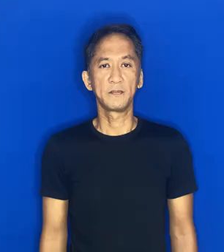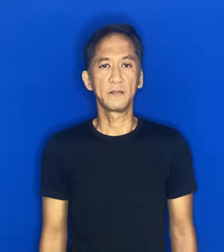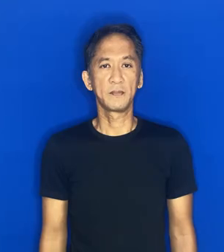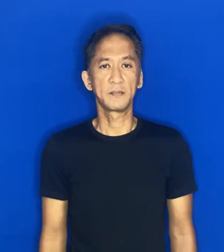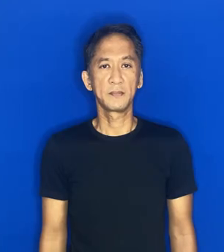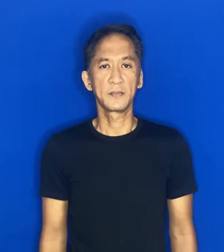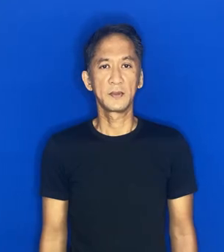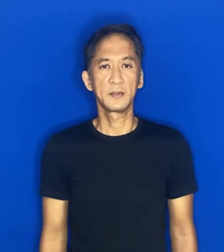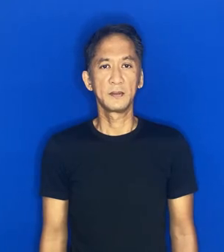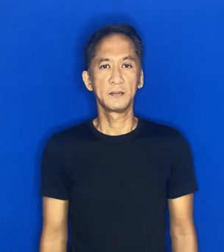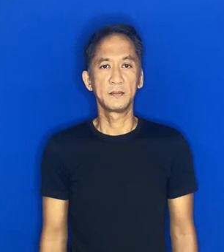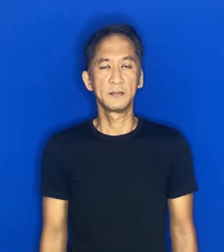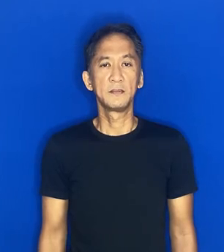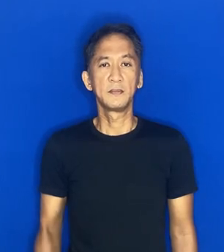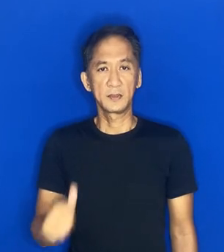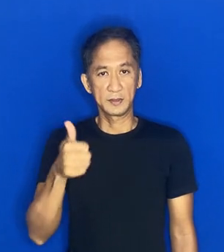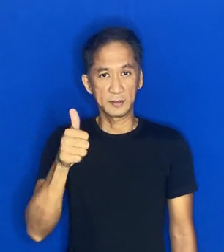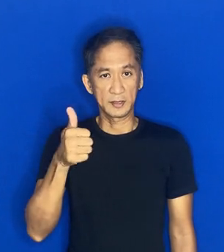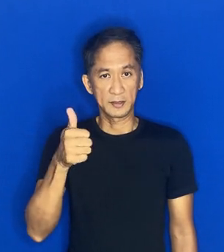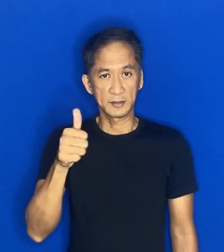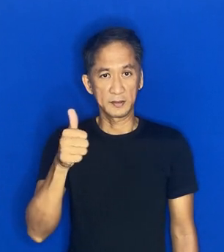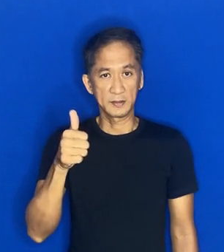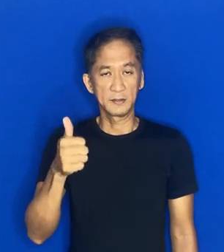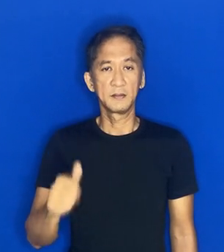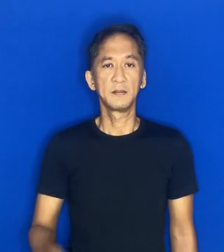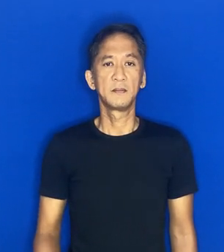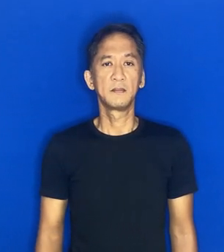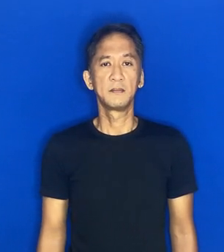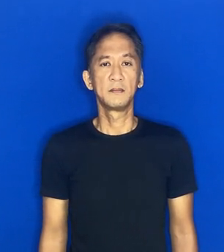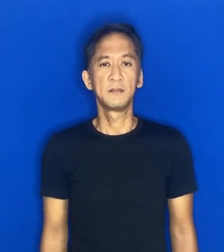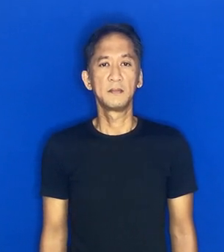ten